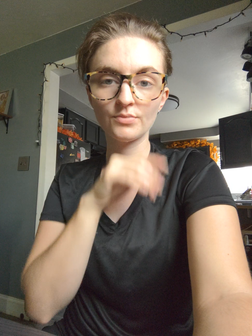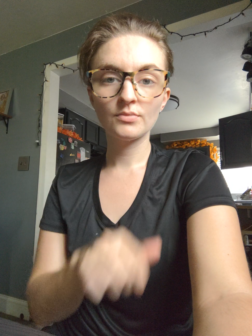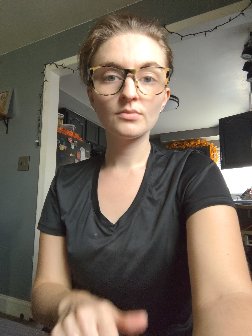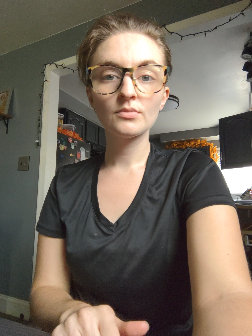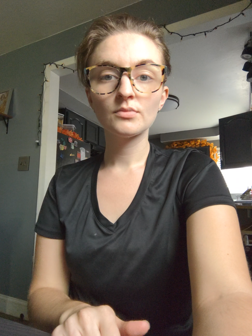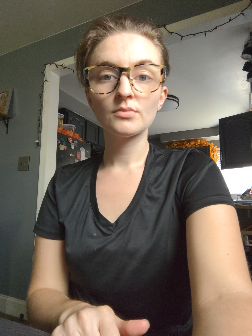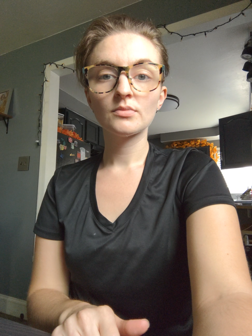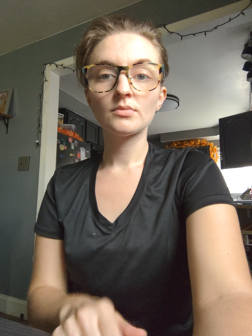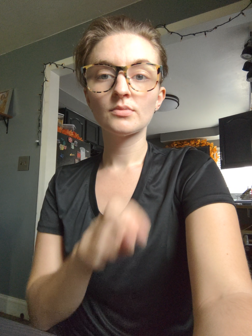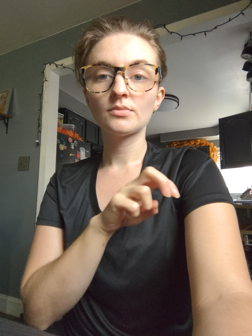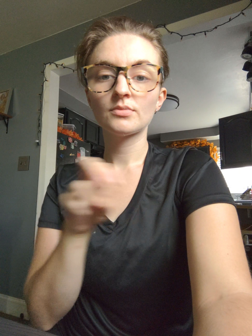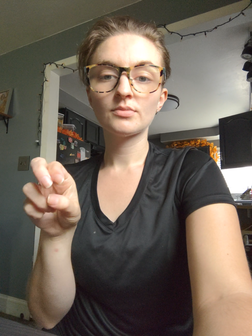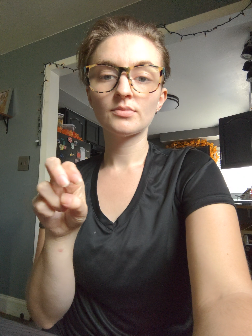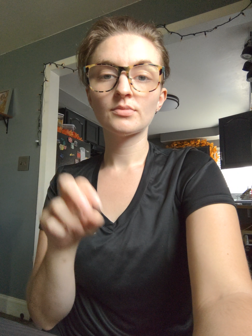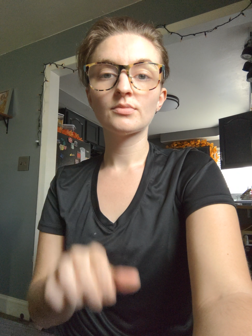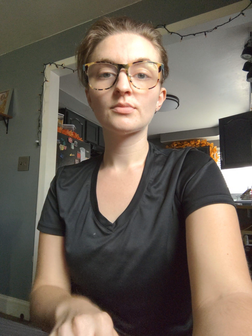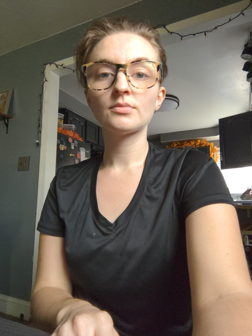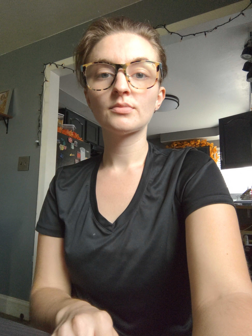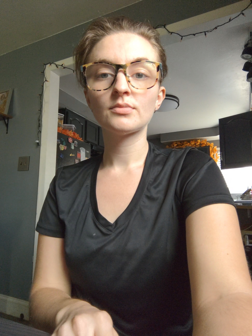porch